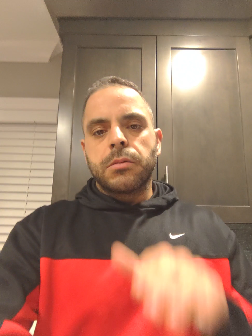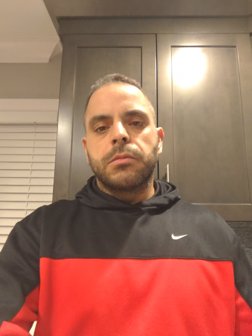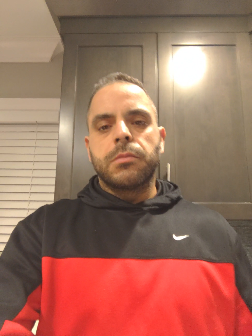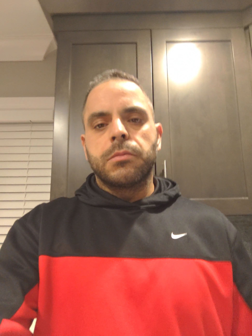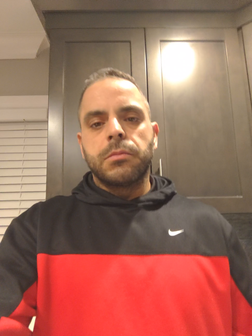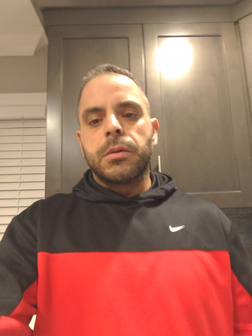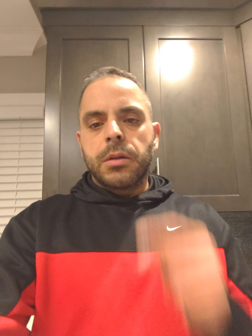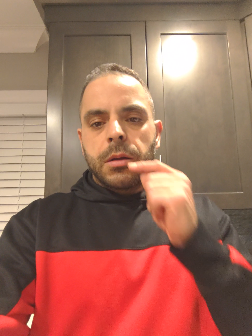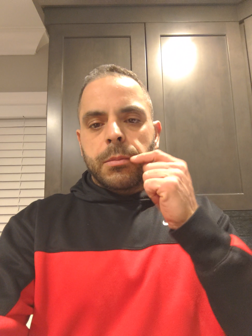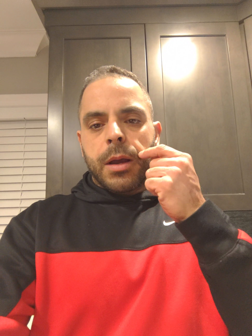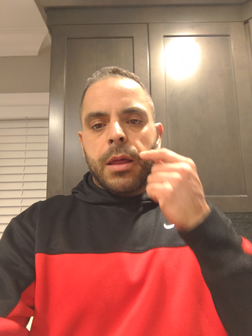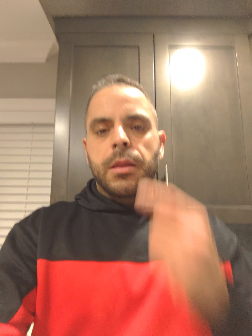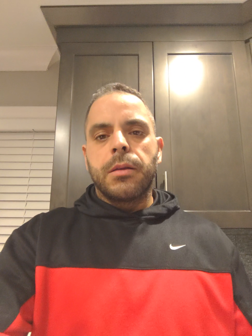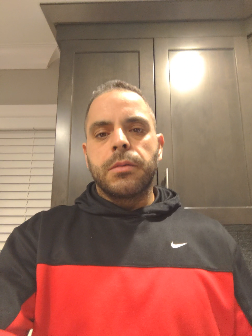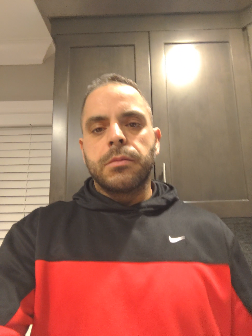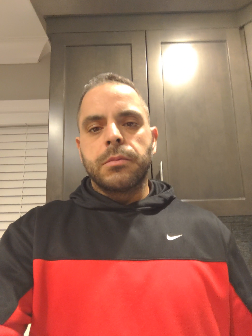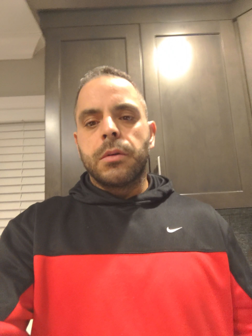smile